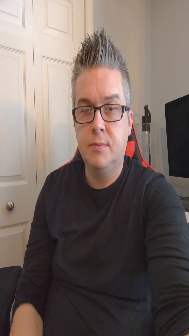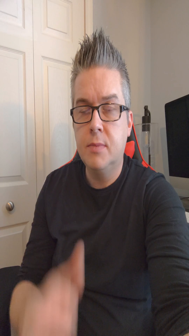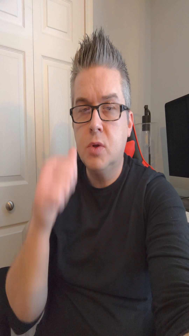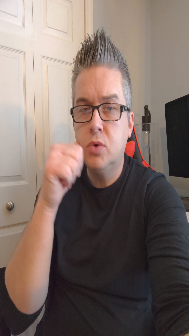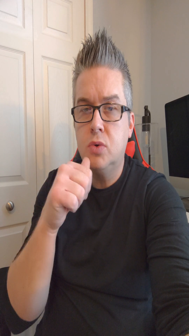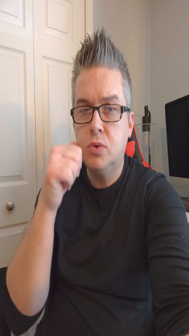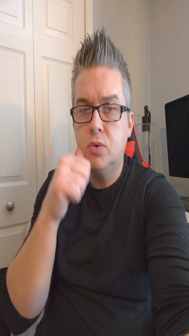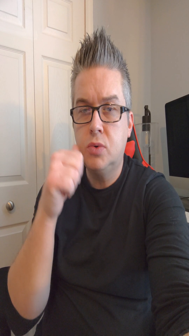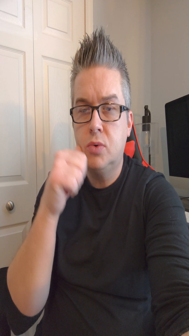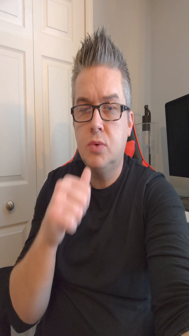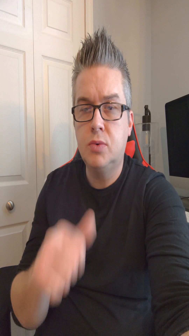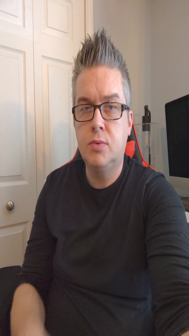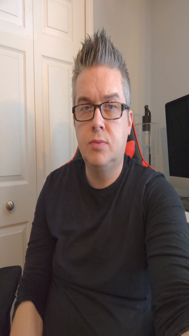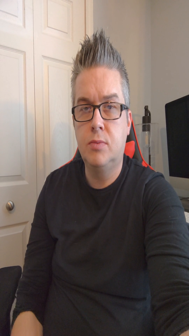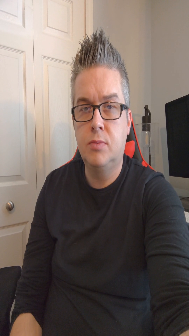girl